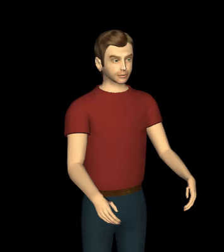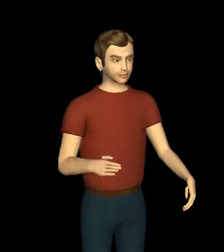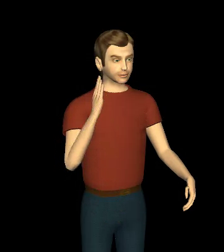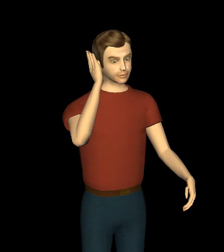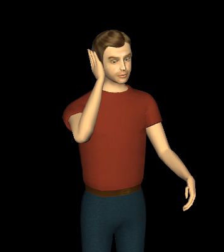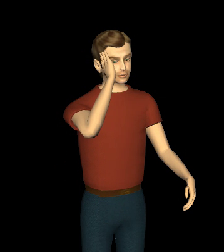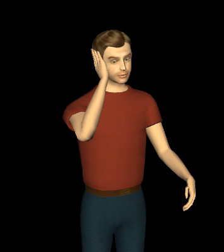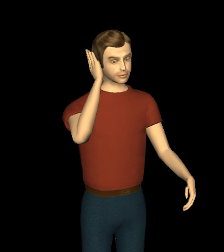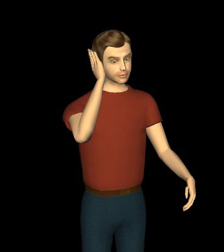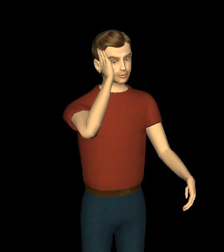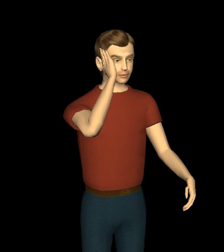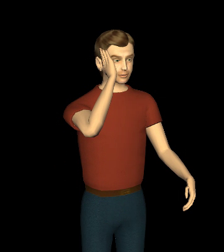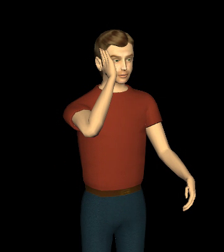أعلم